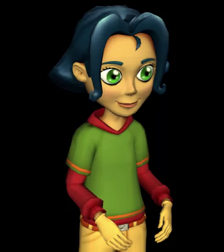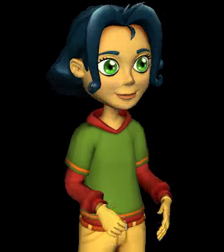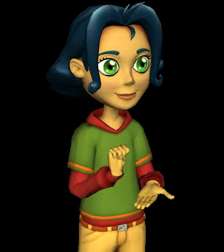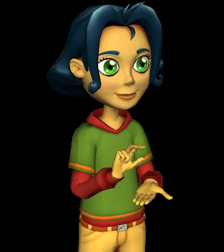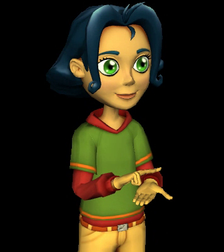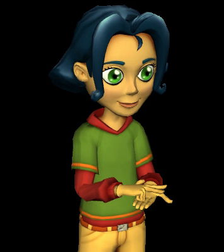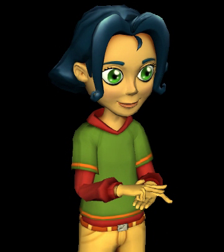بقعة